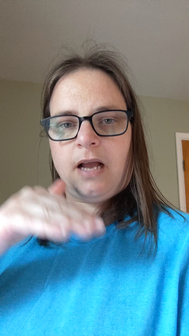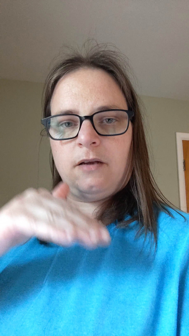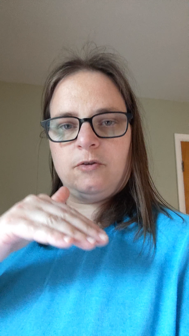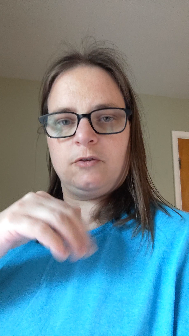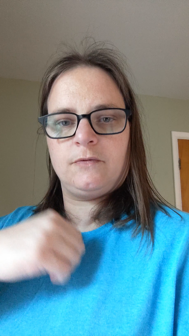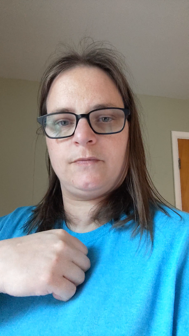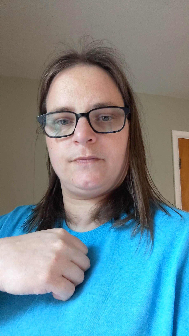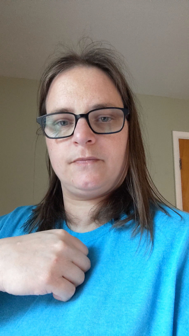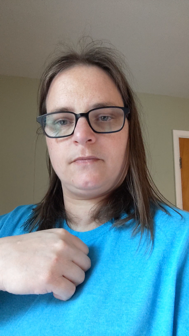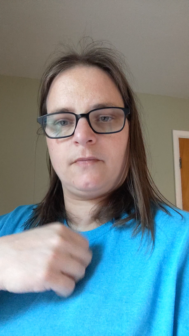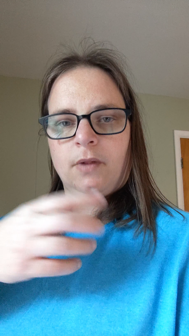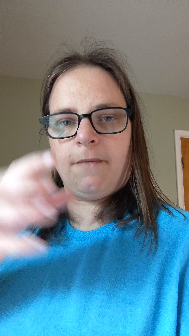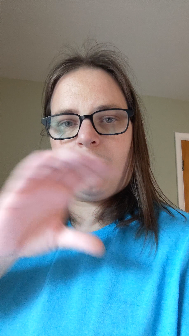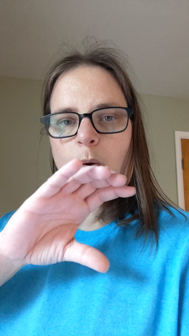pour